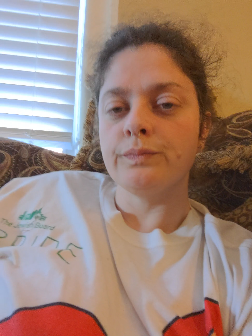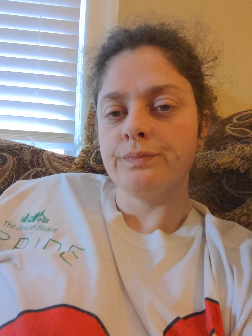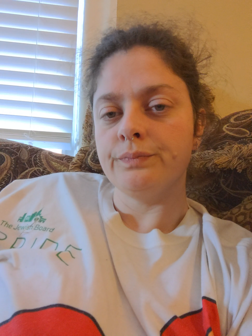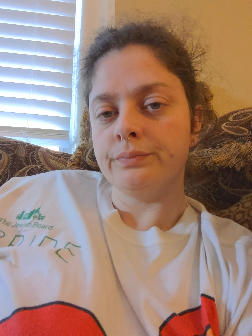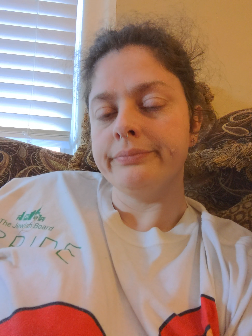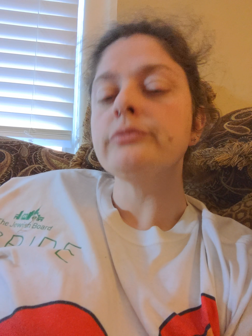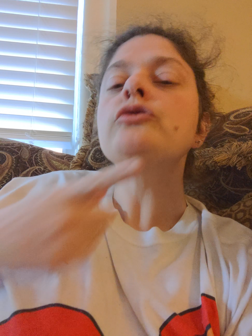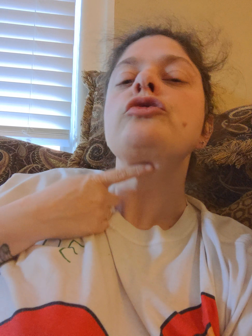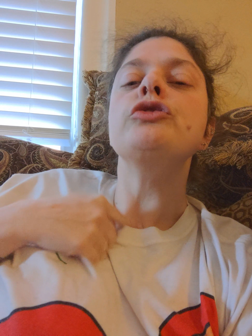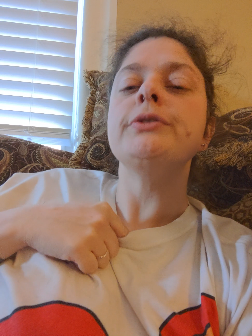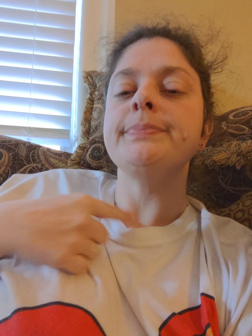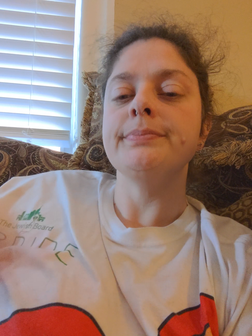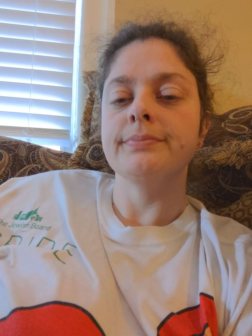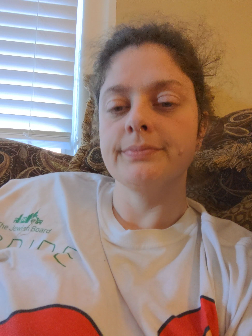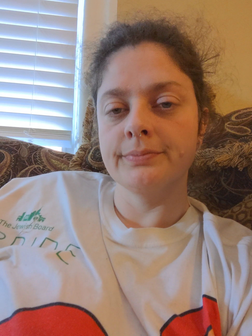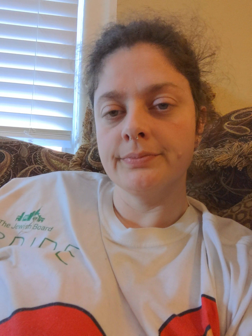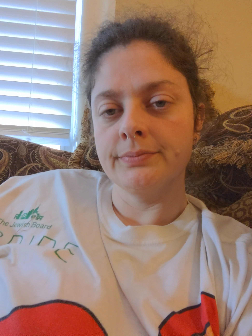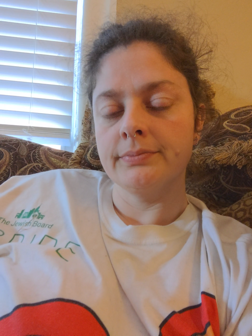thirsty